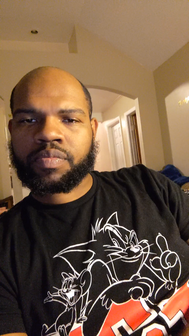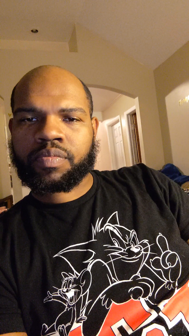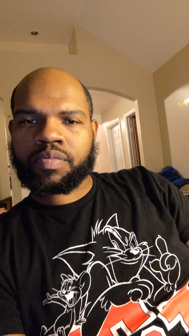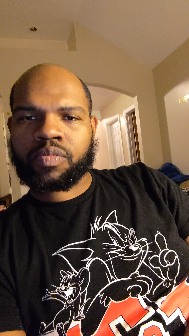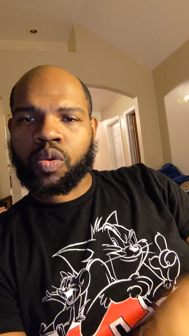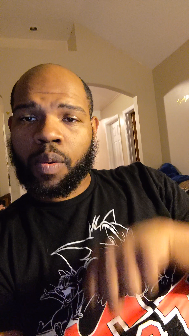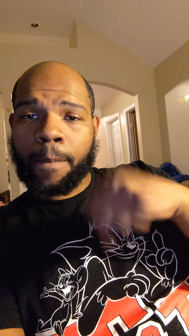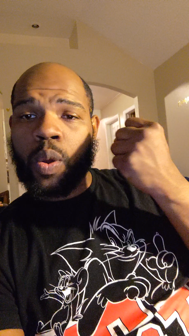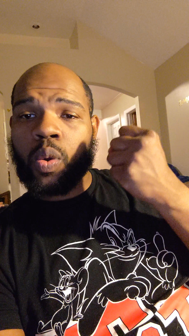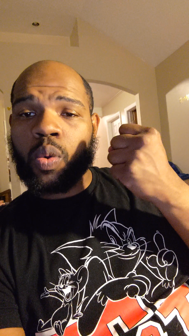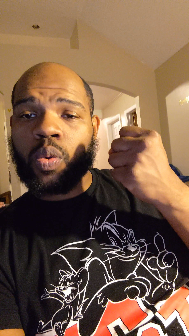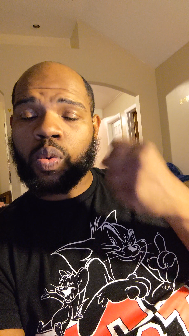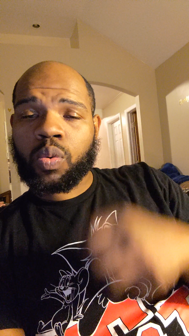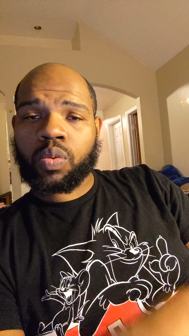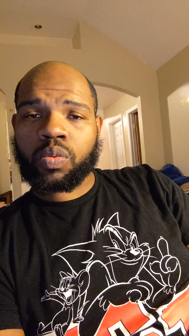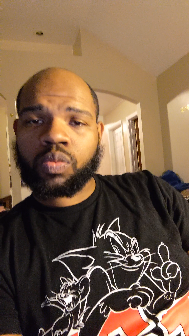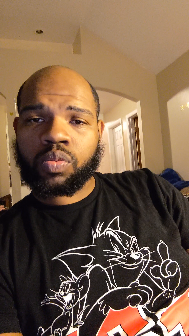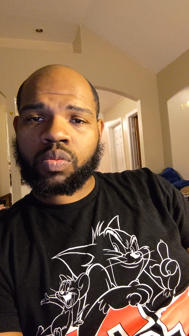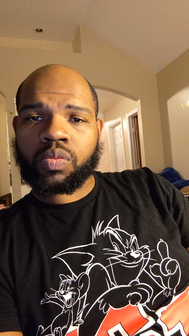broken